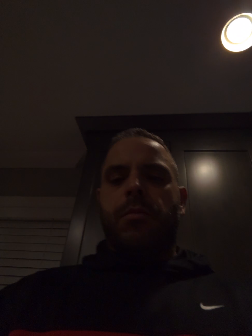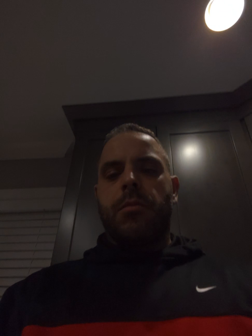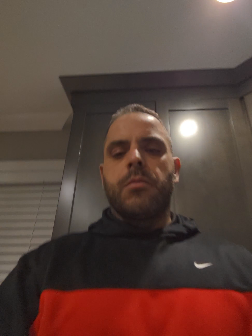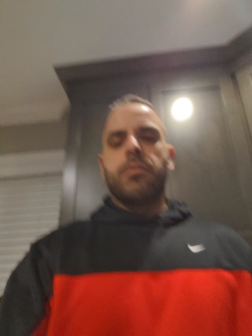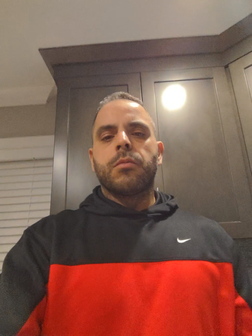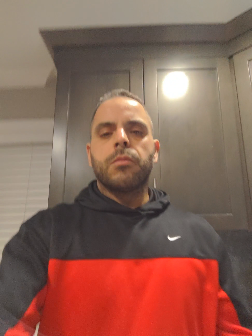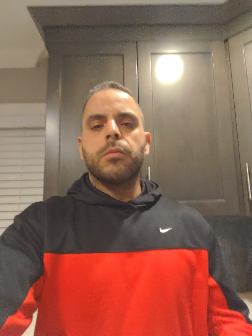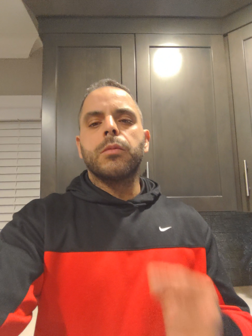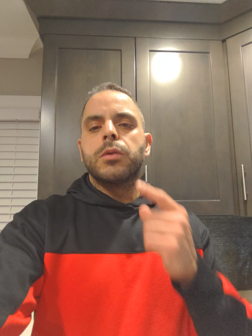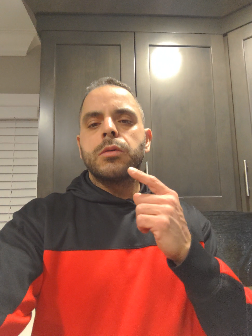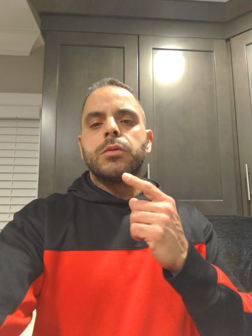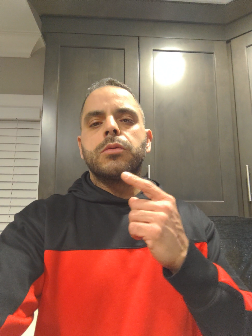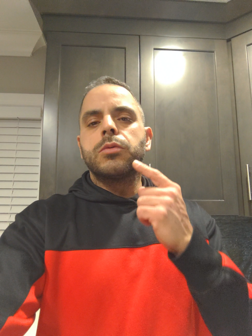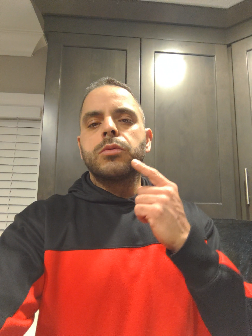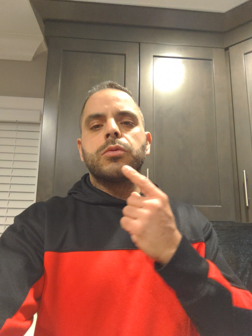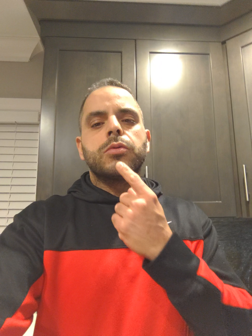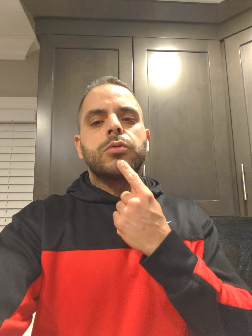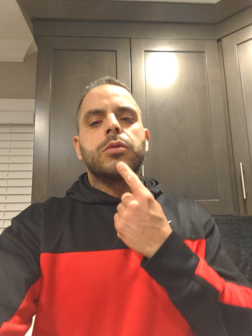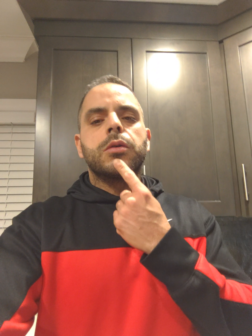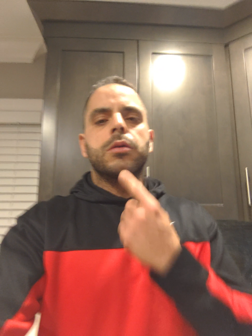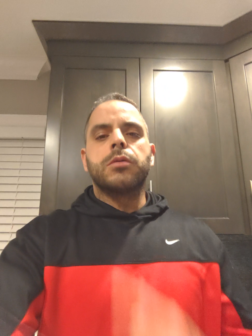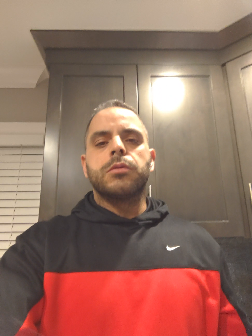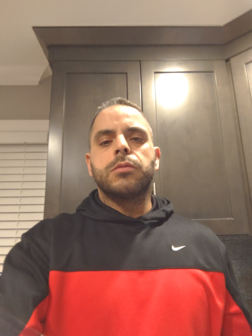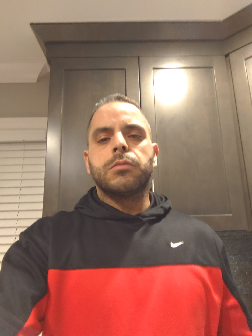chin